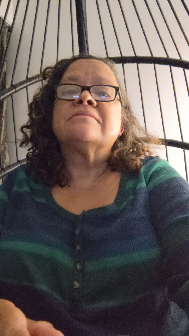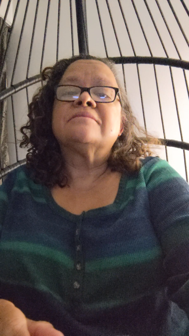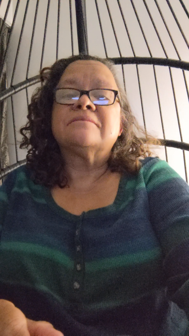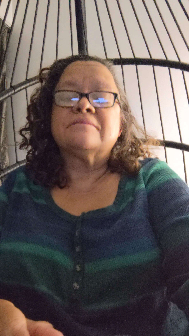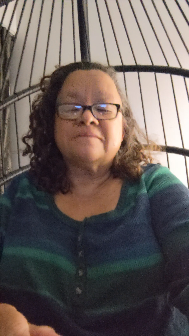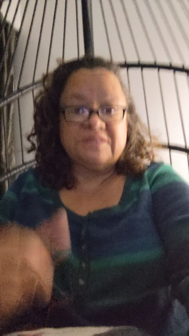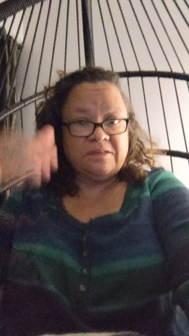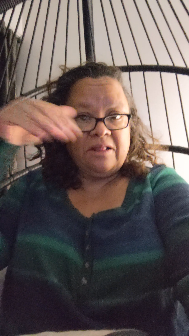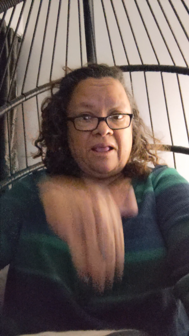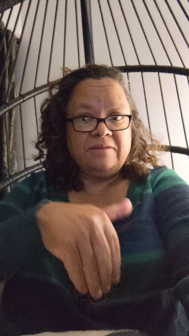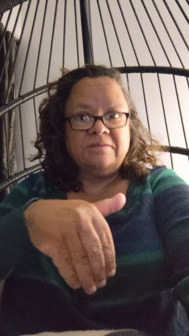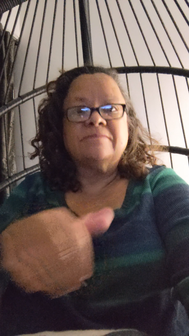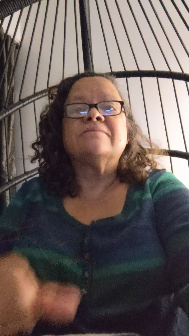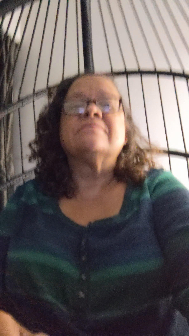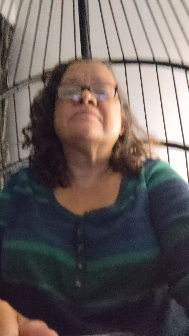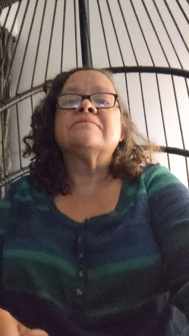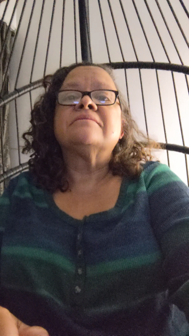night night